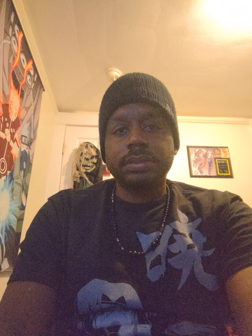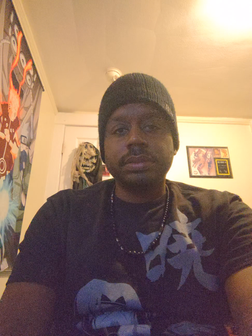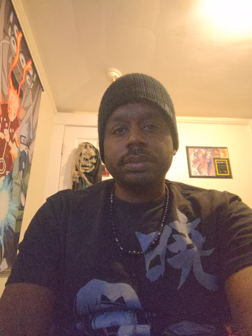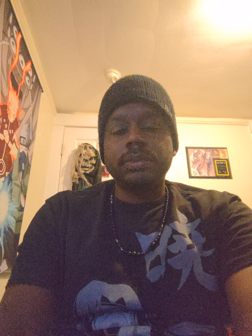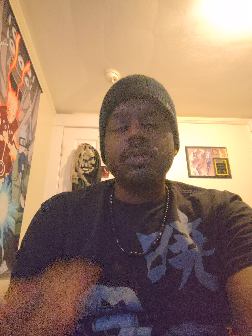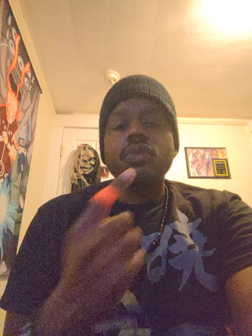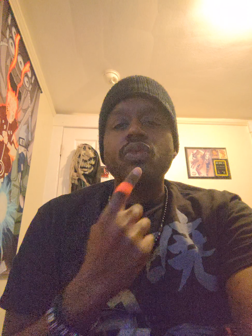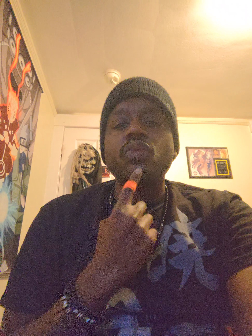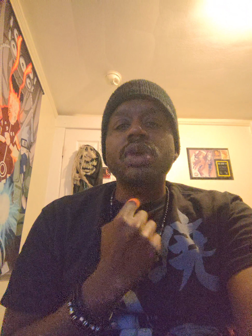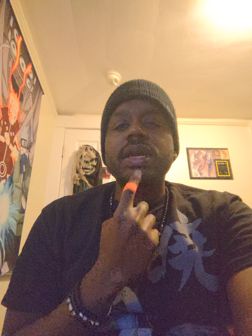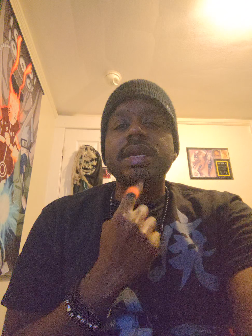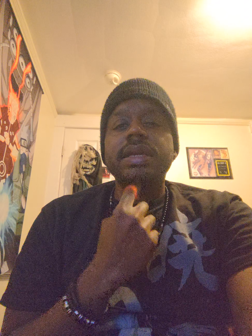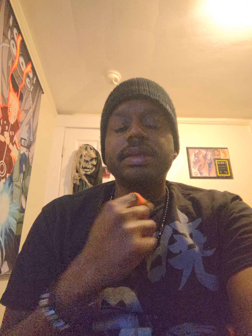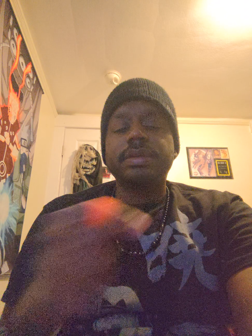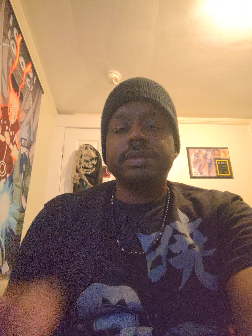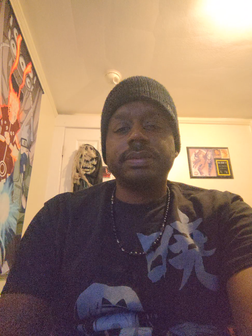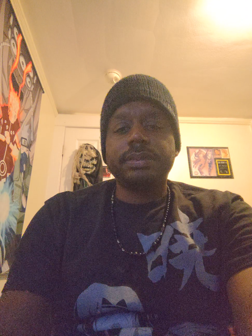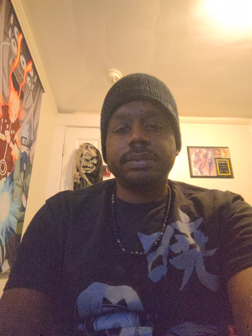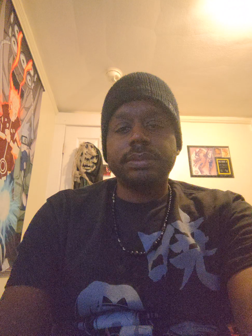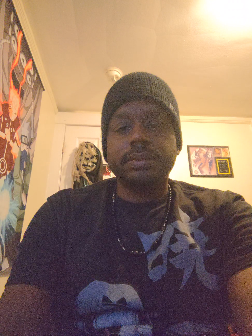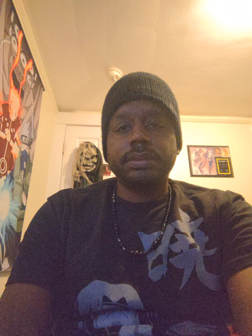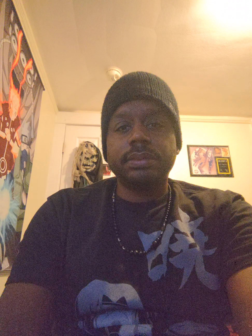red